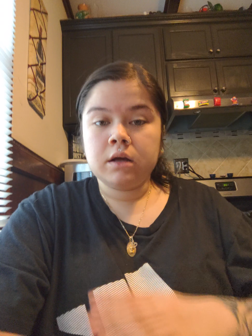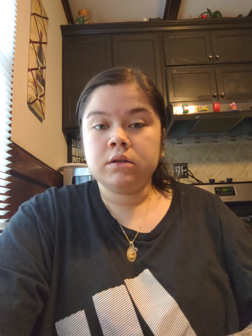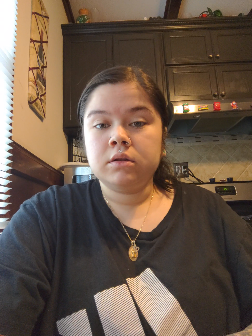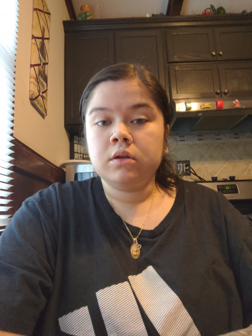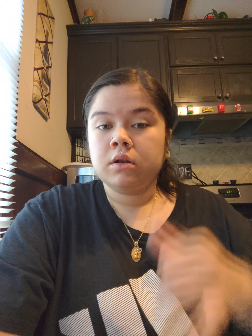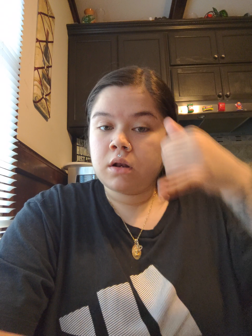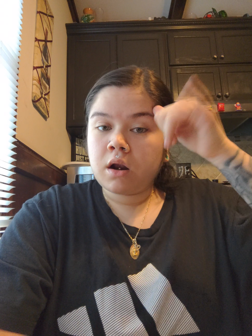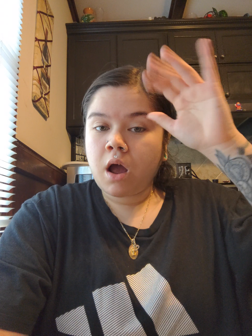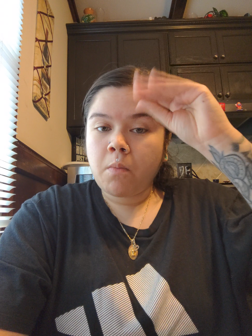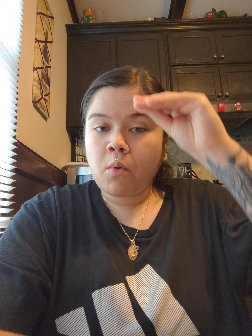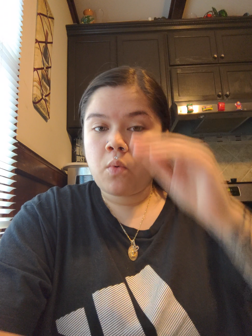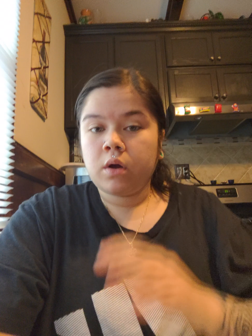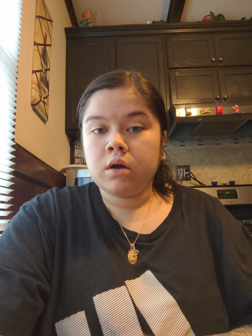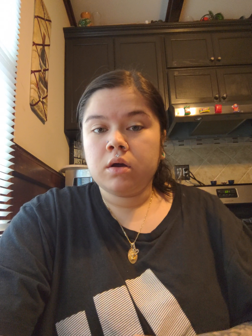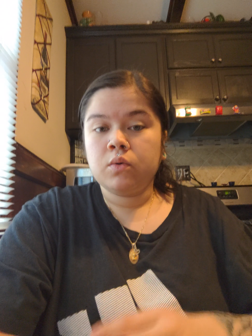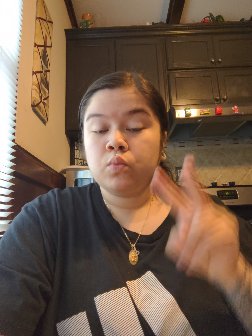cowboy